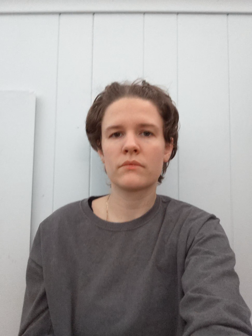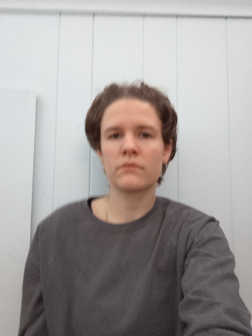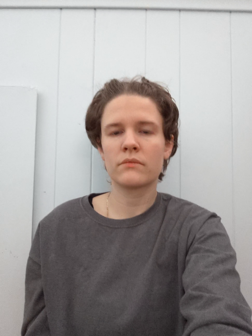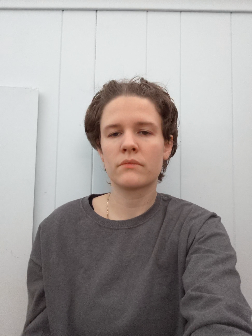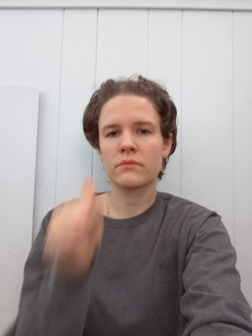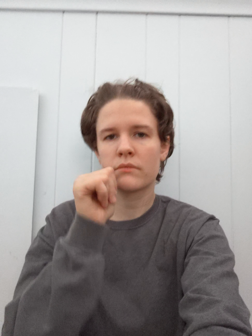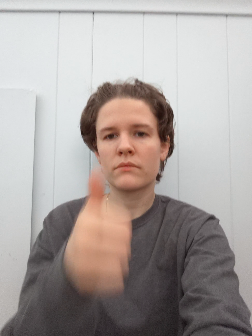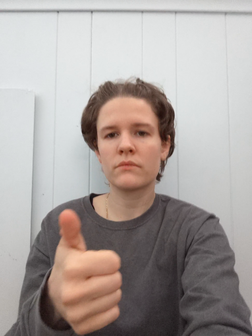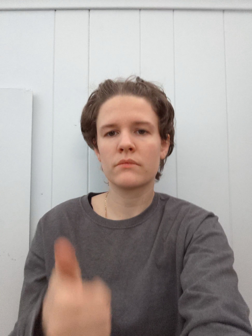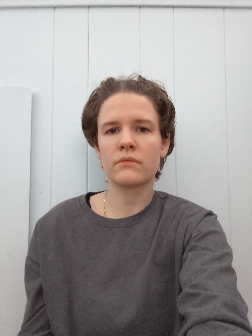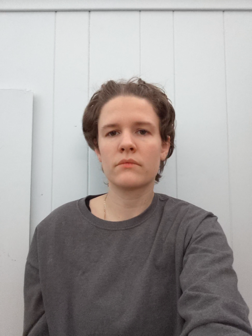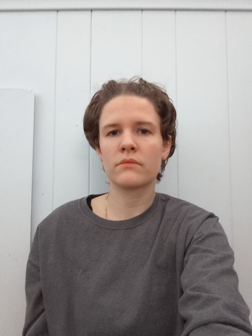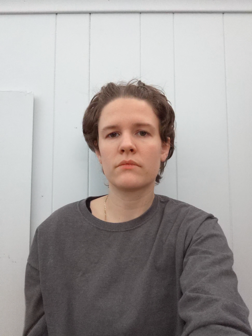tomorrow